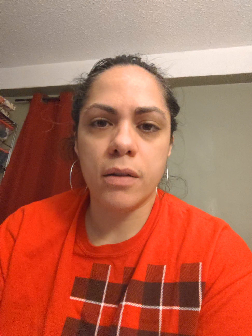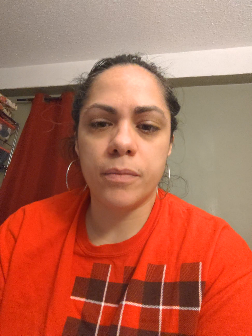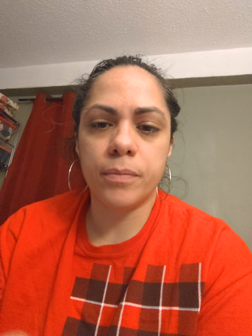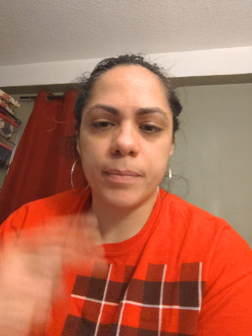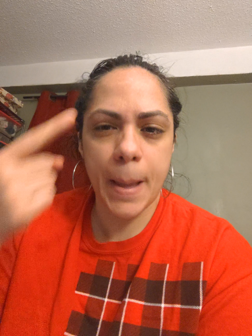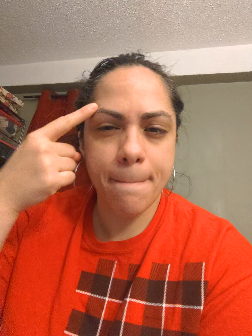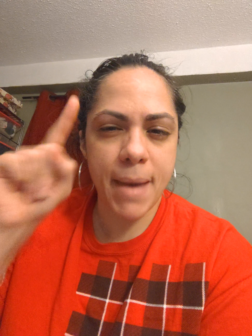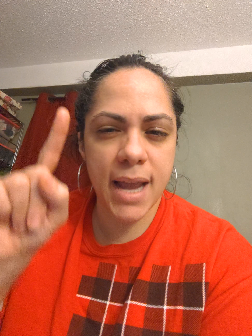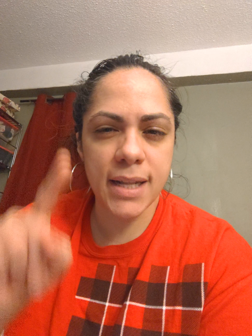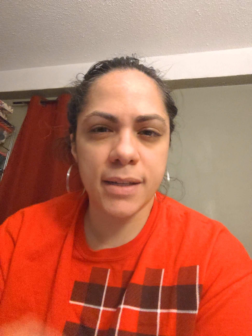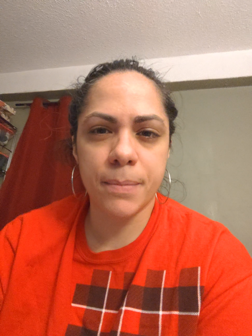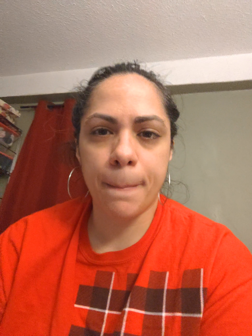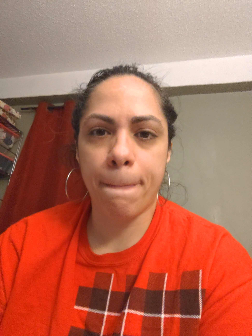penny